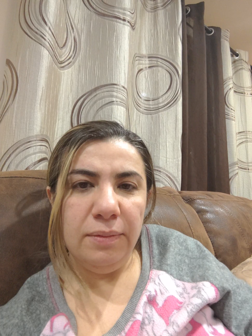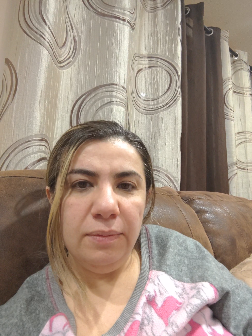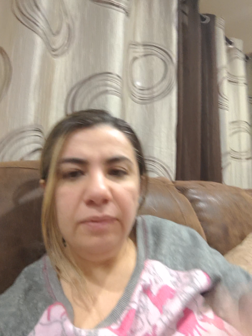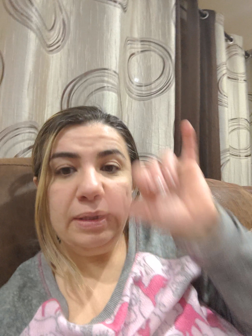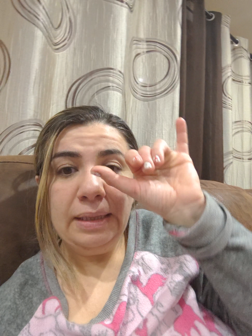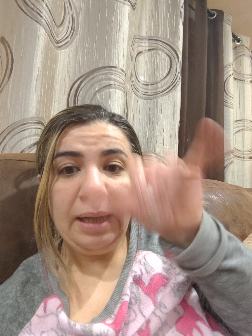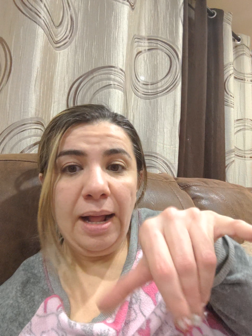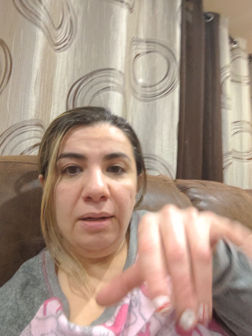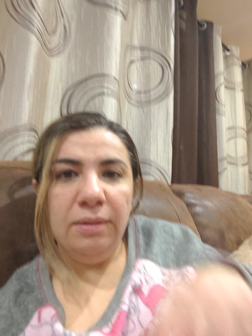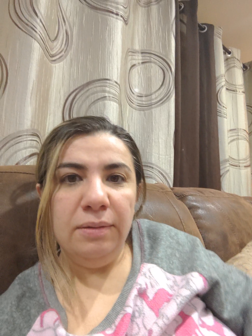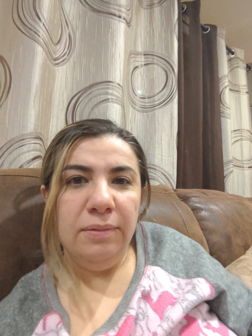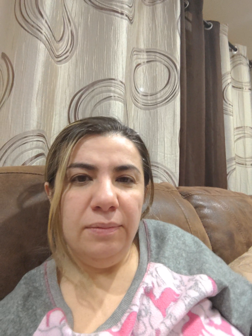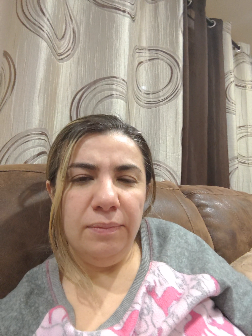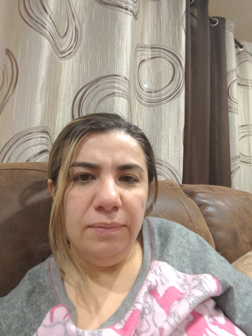that